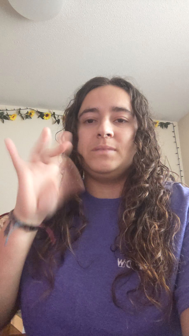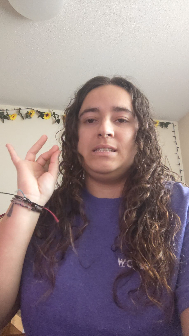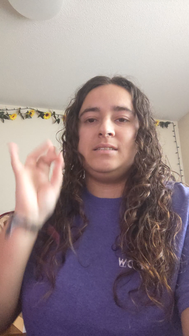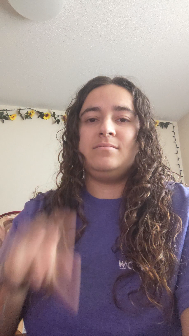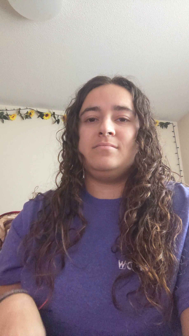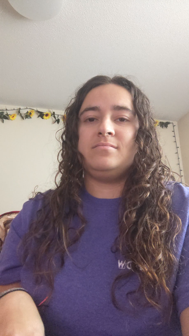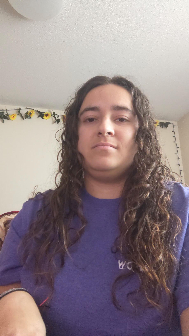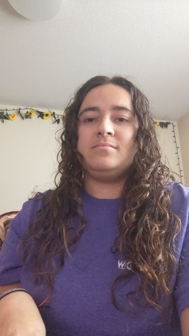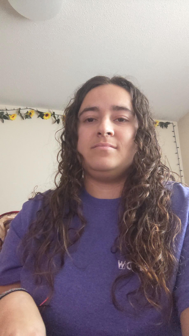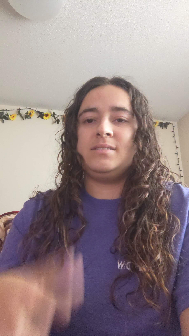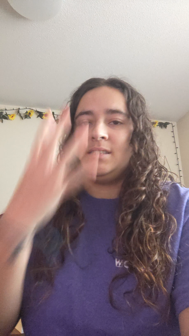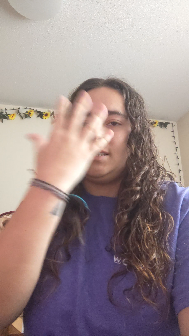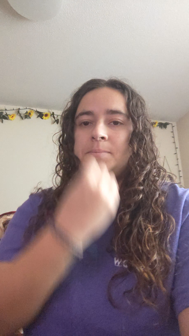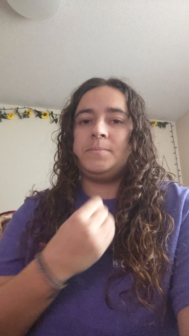asleep